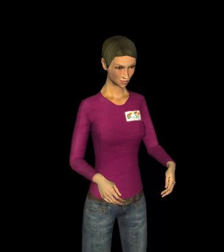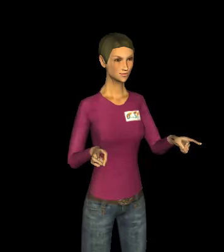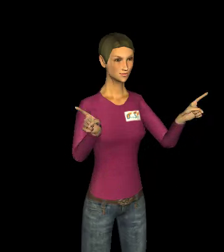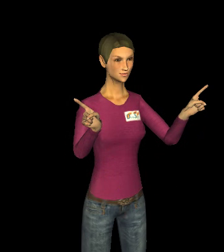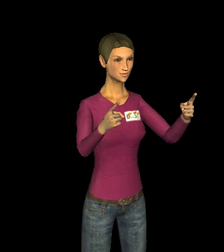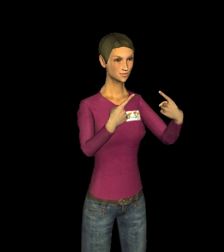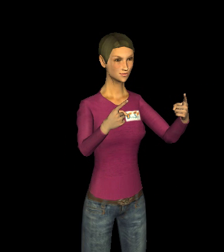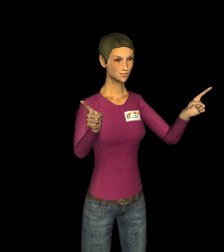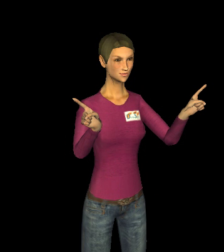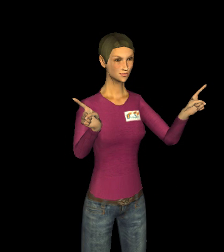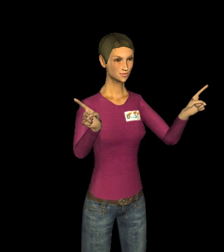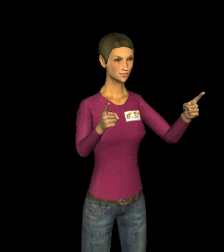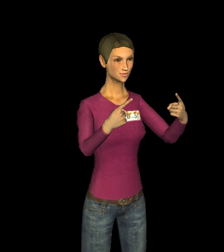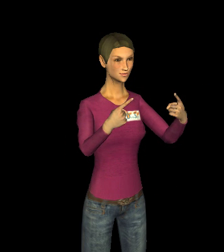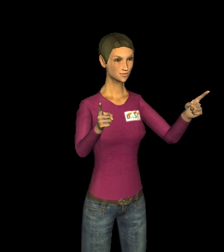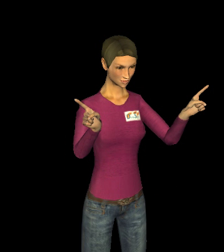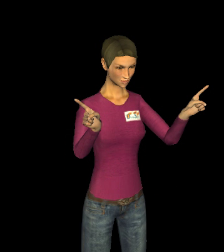موسيقى